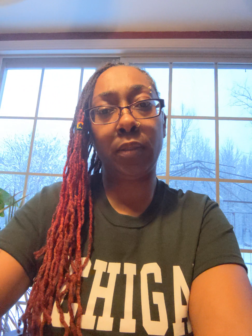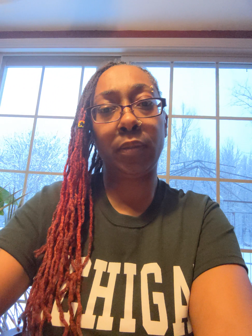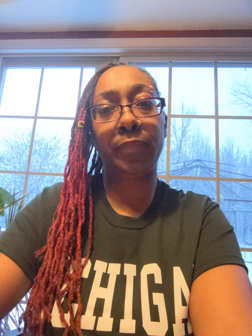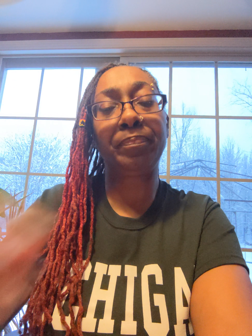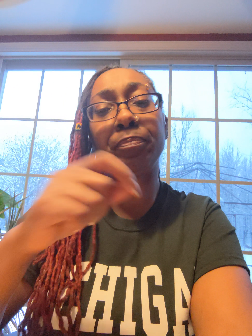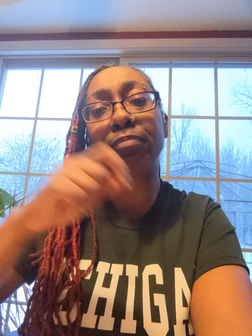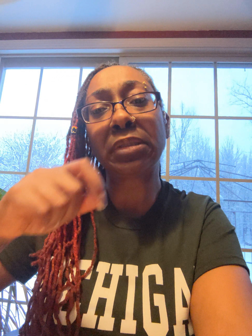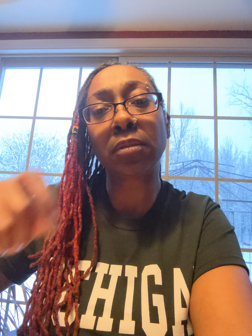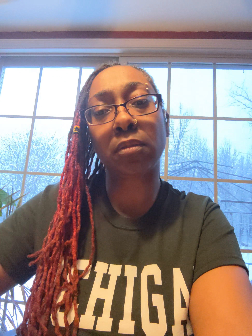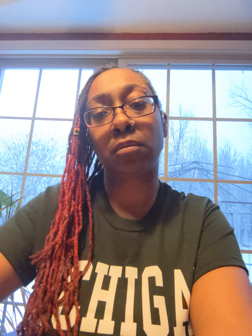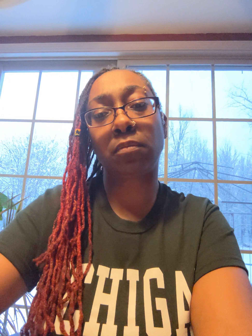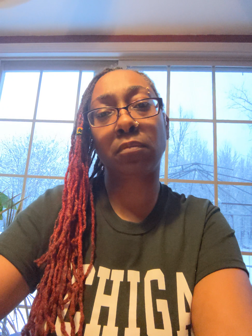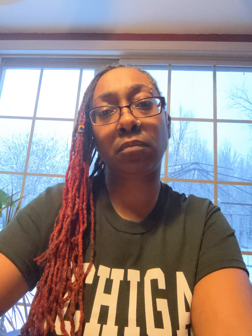pencil